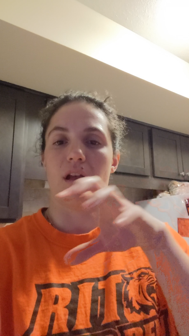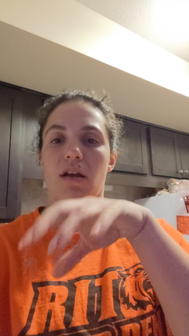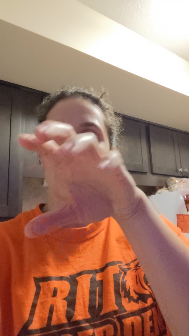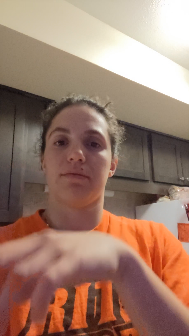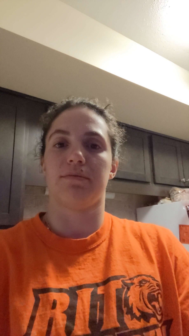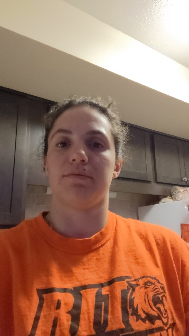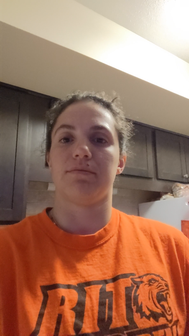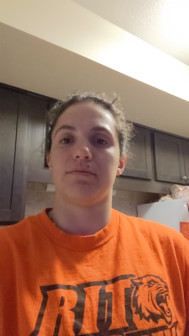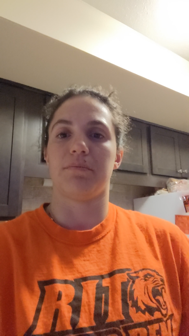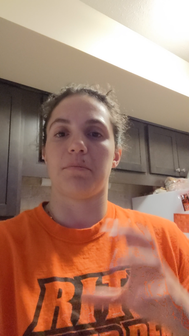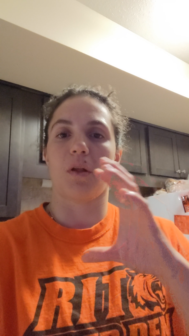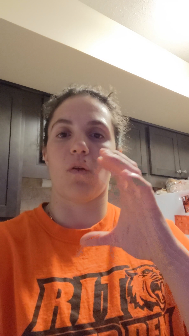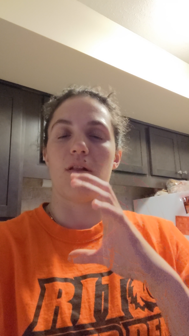ball